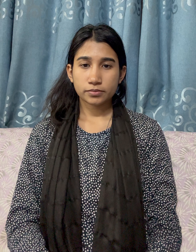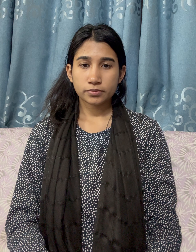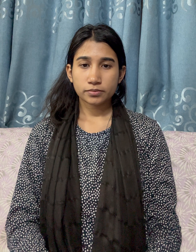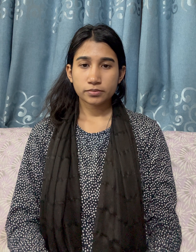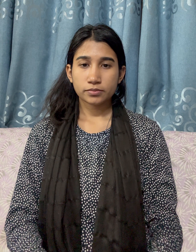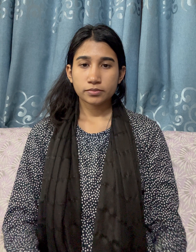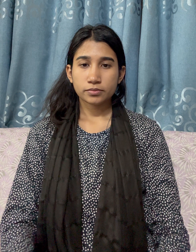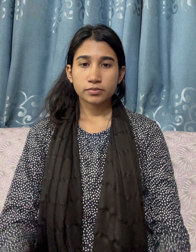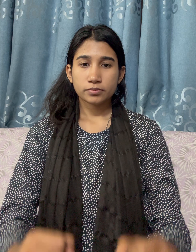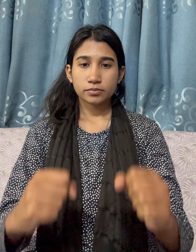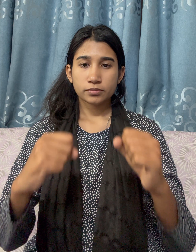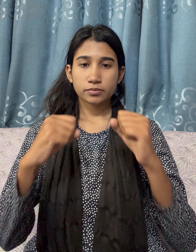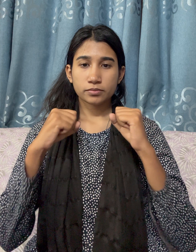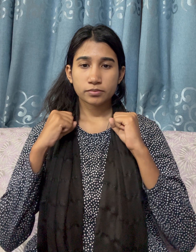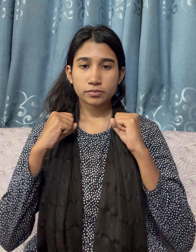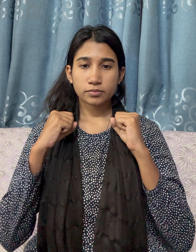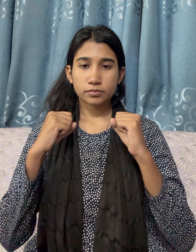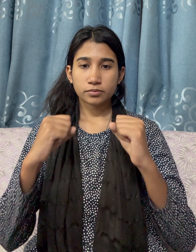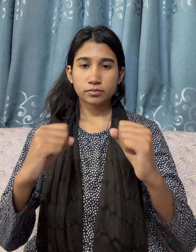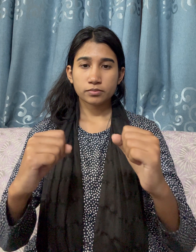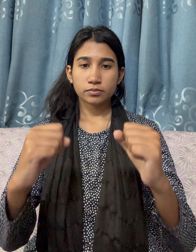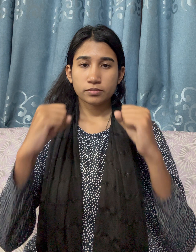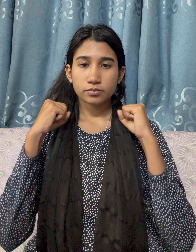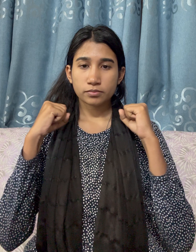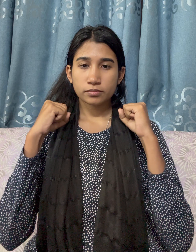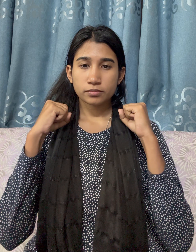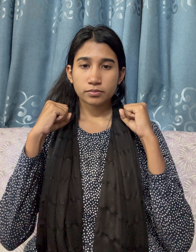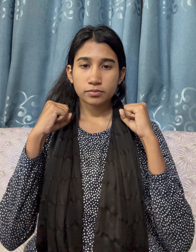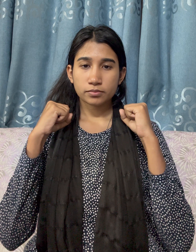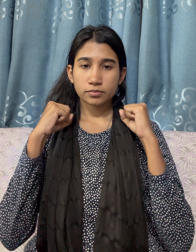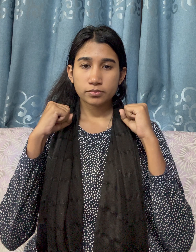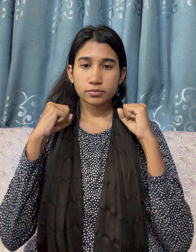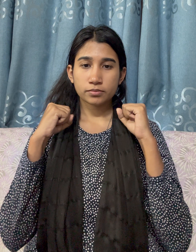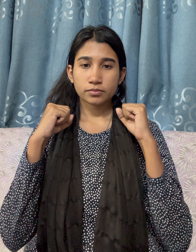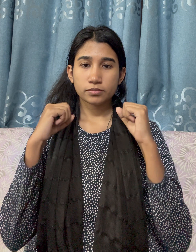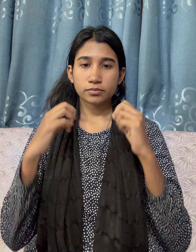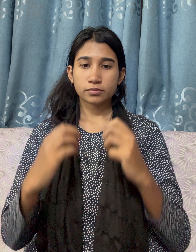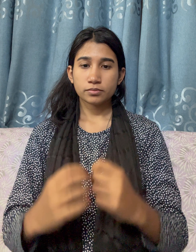ব্যায়াম